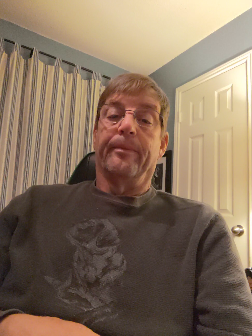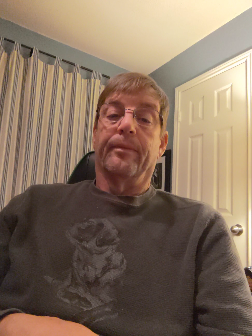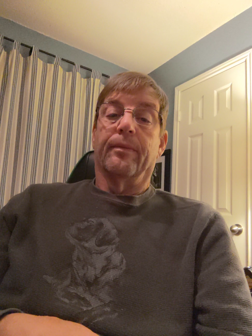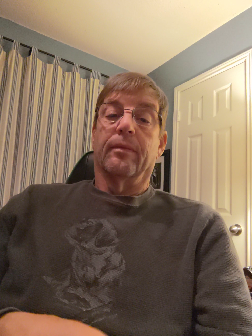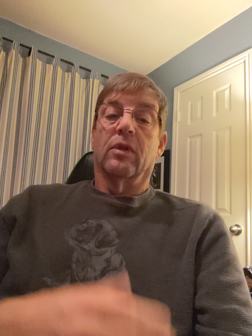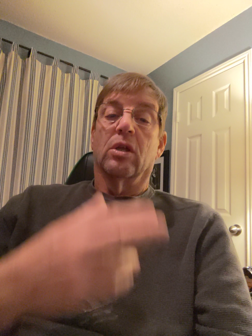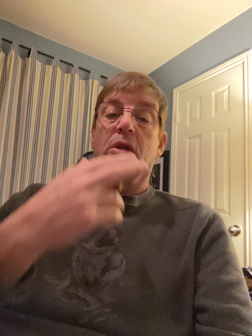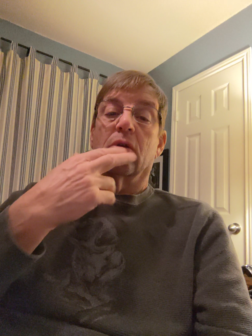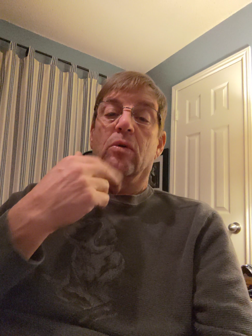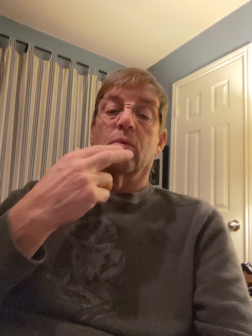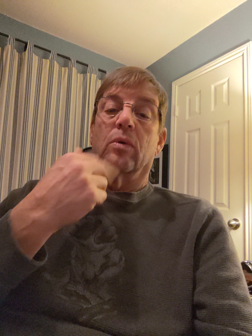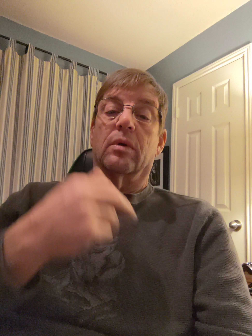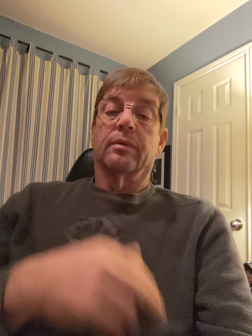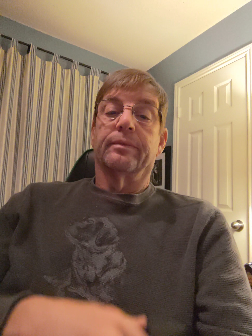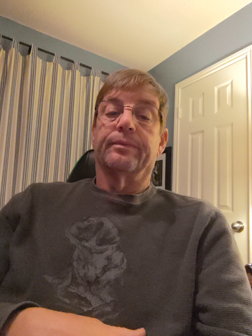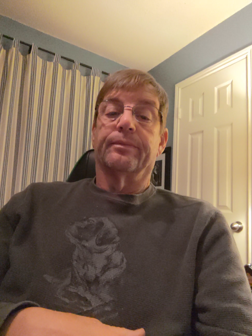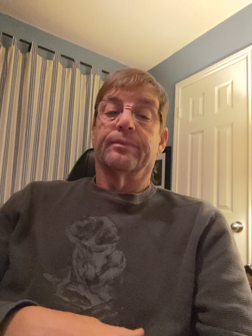cute